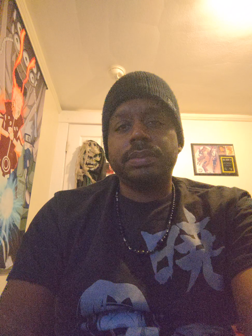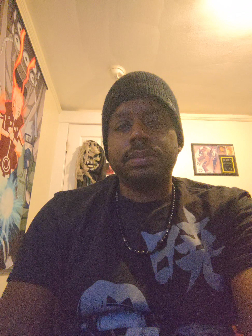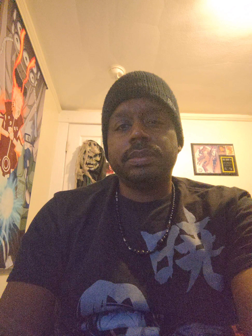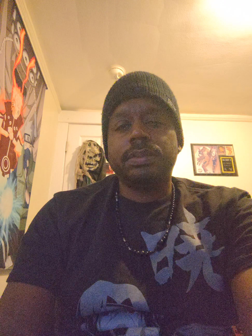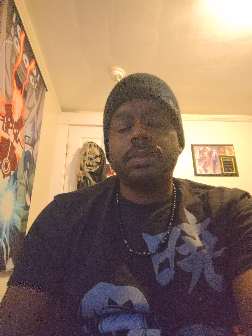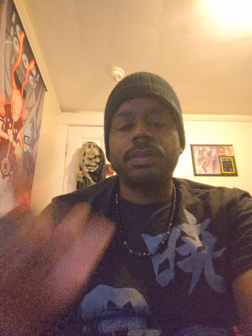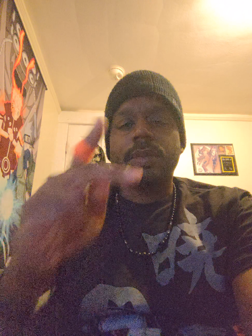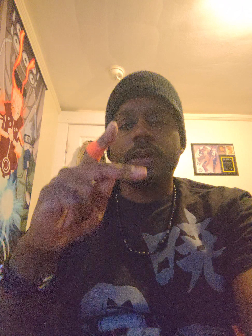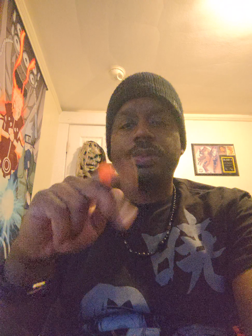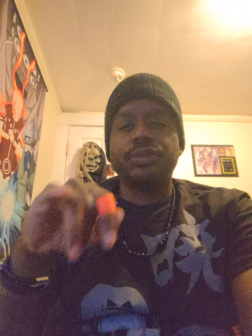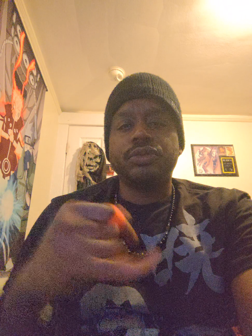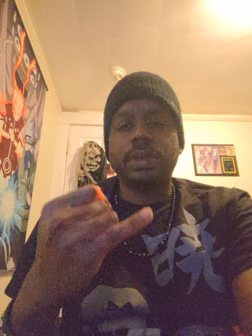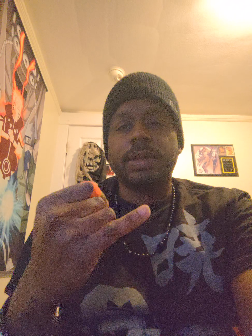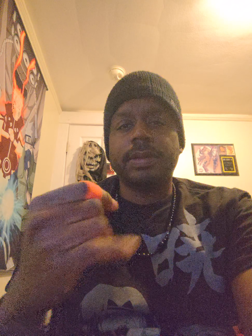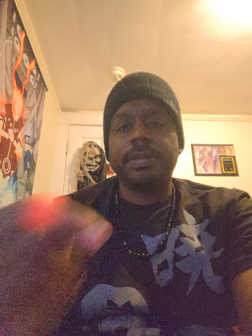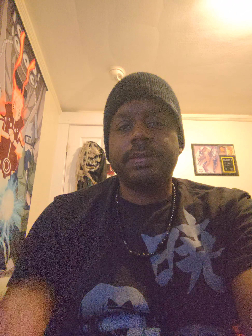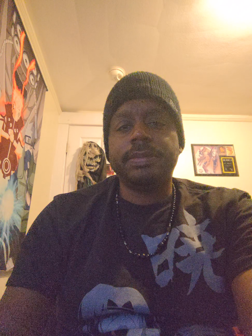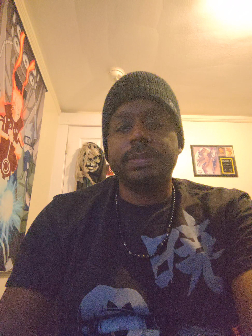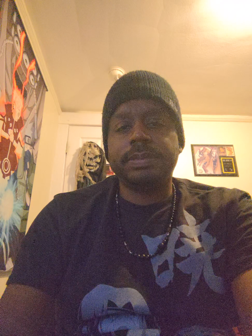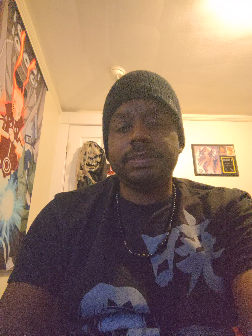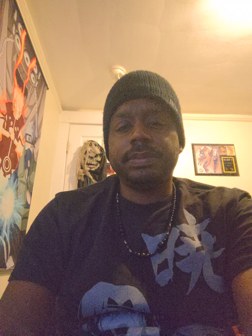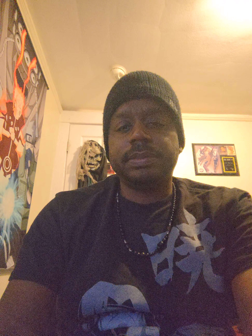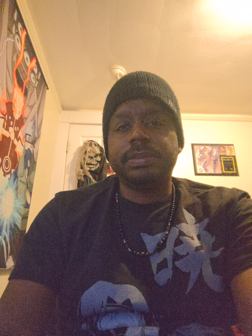pajamas